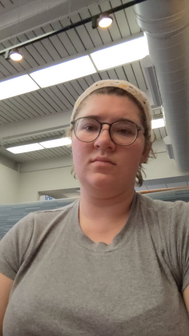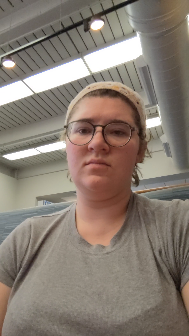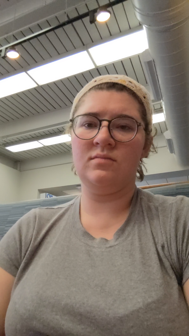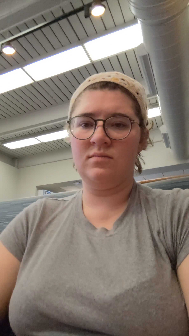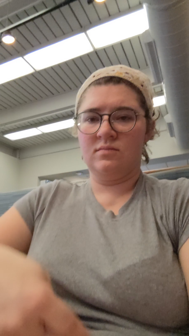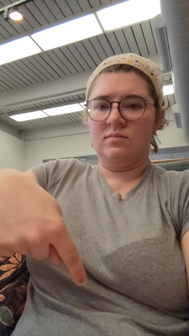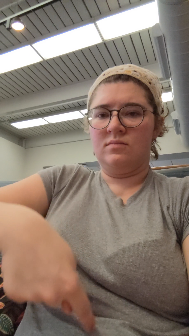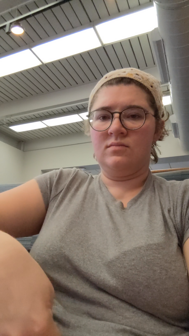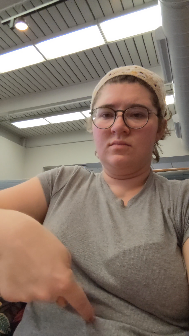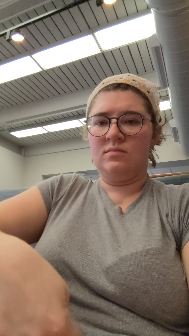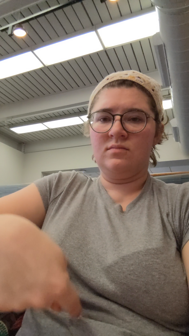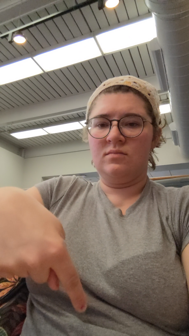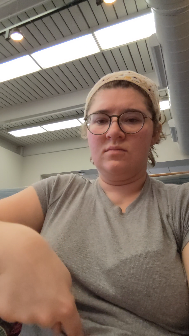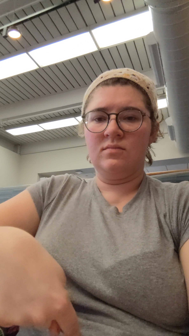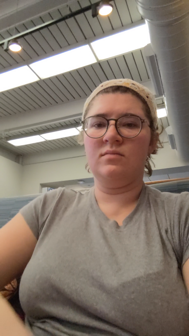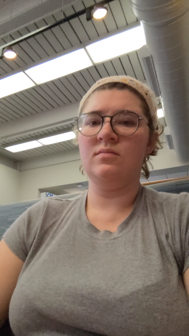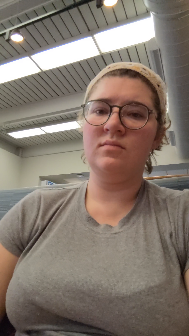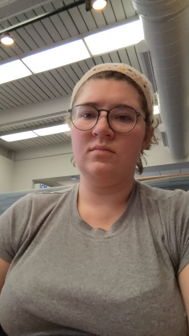belly button